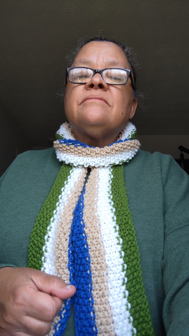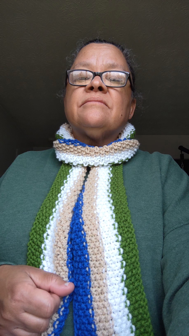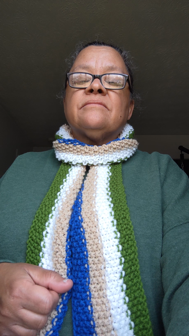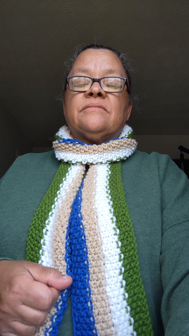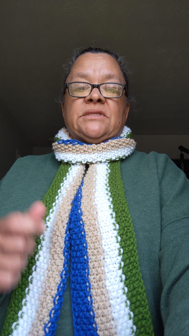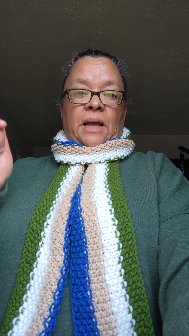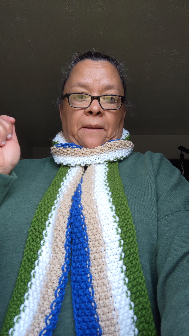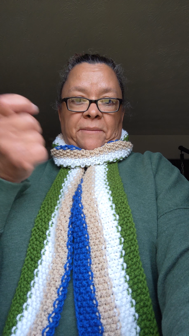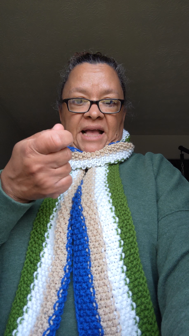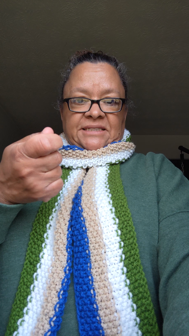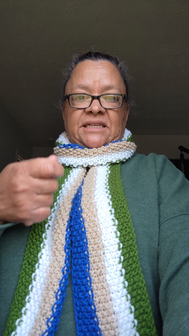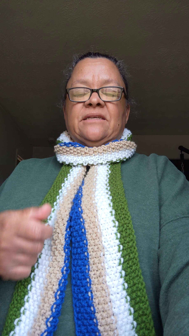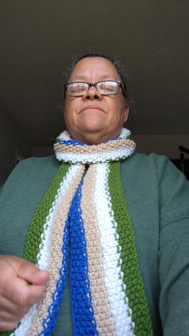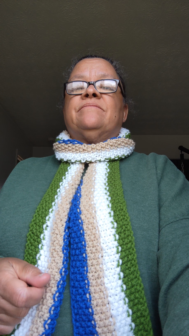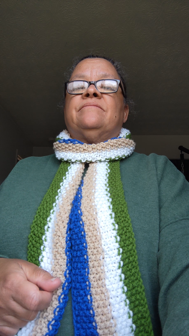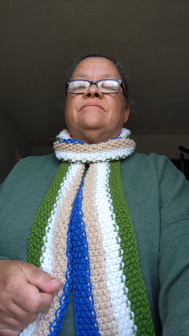bat